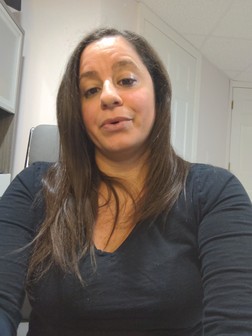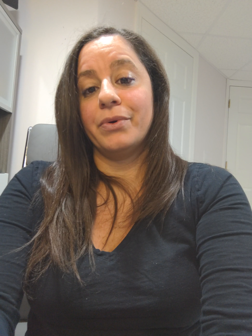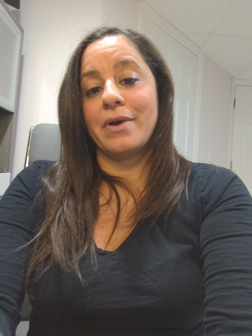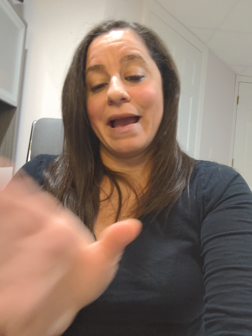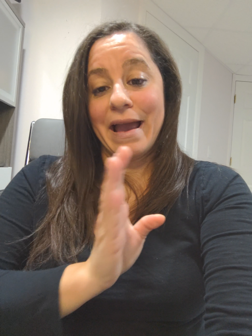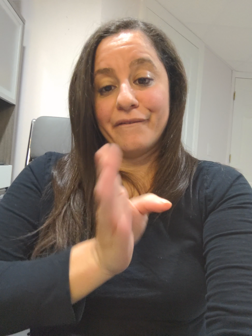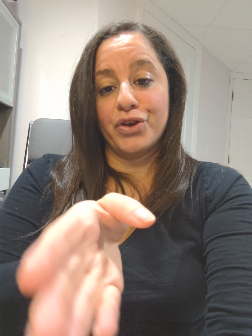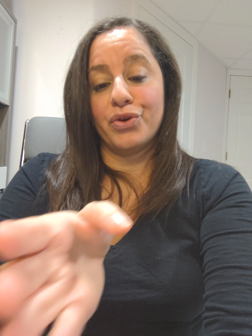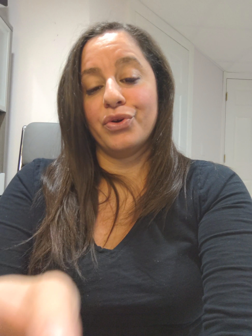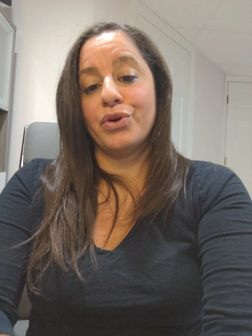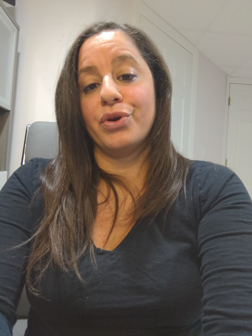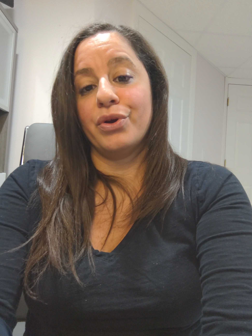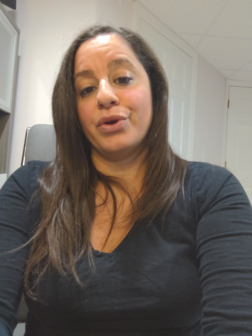after